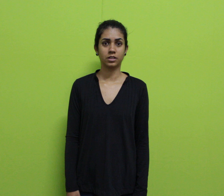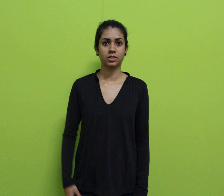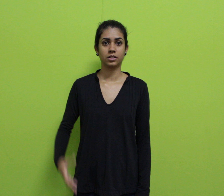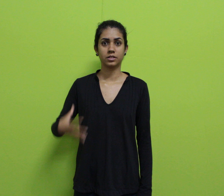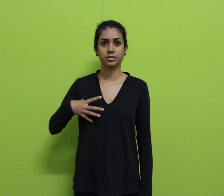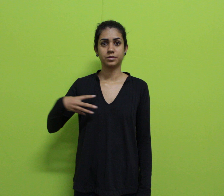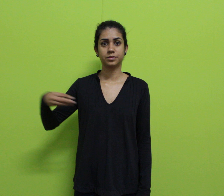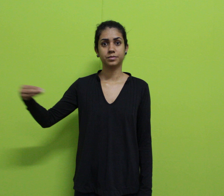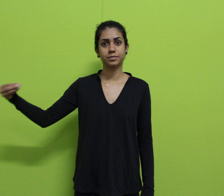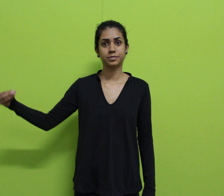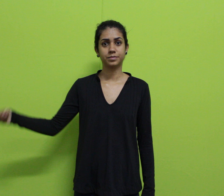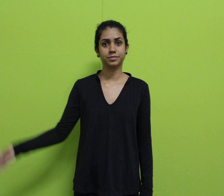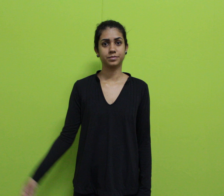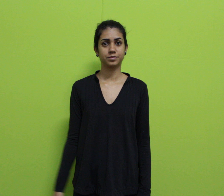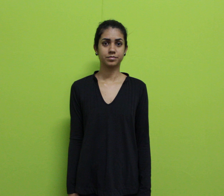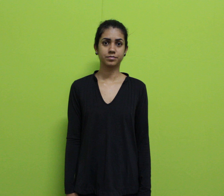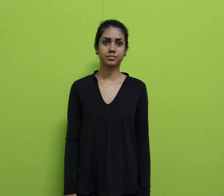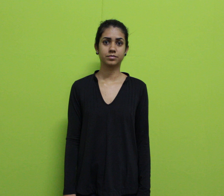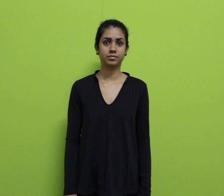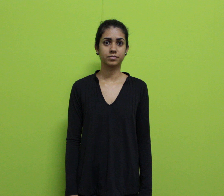filho